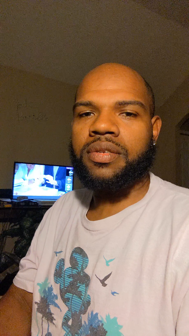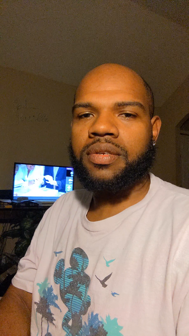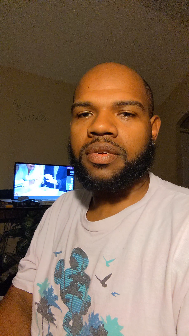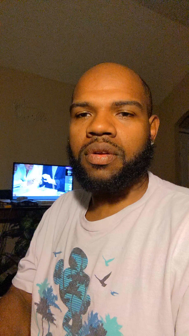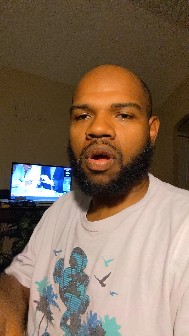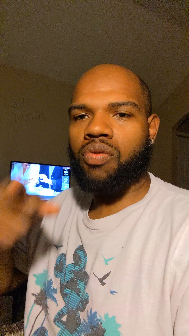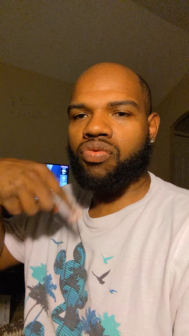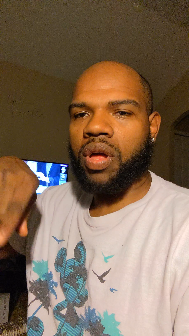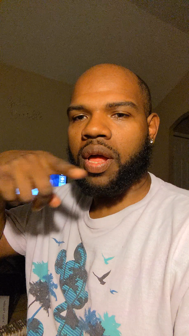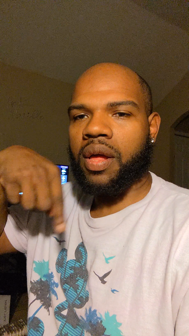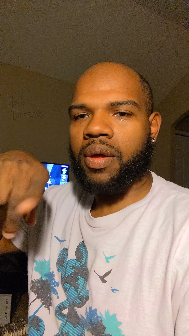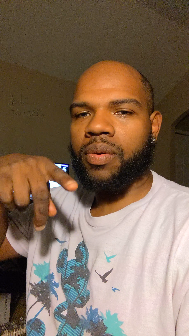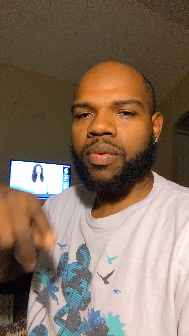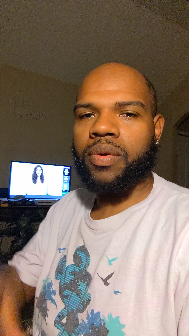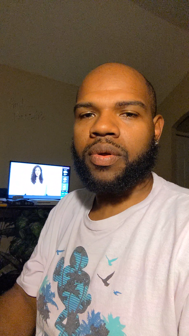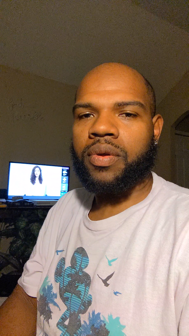around